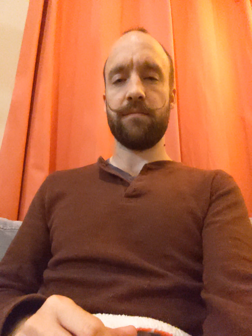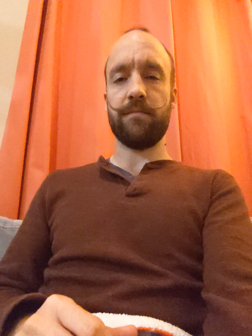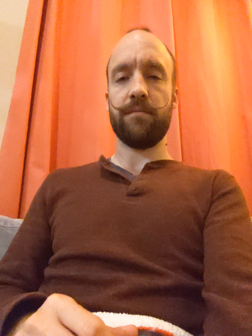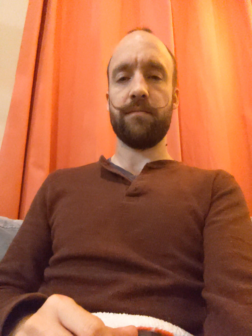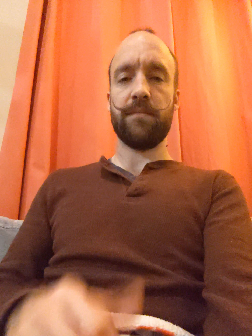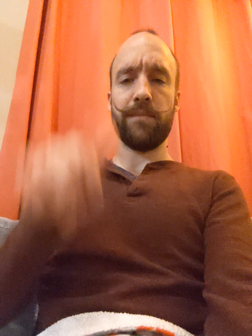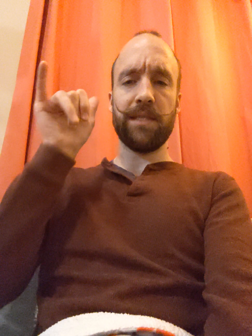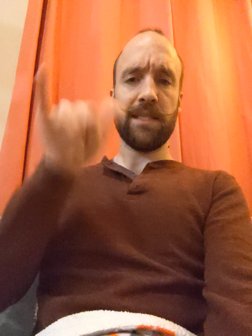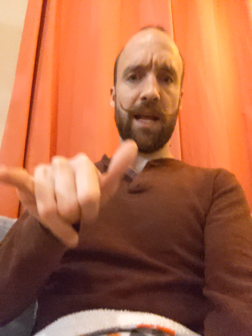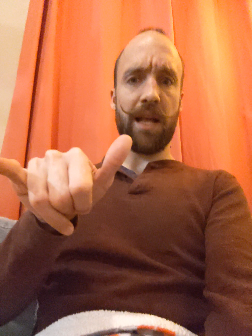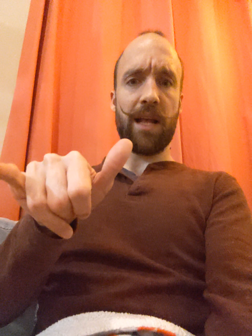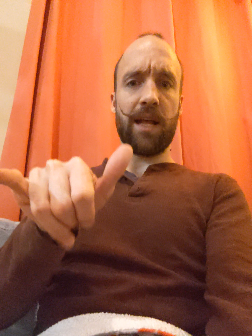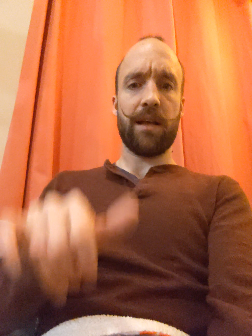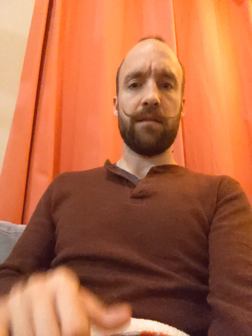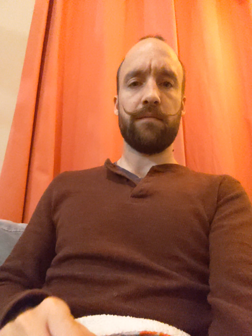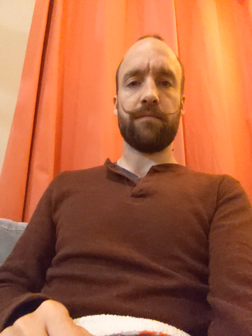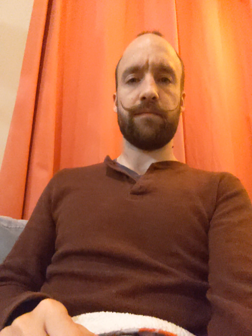stay